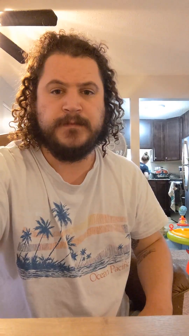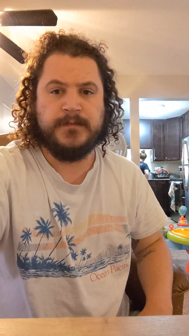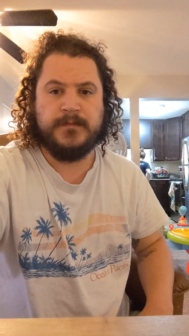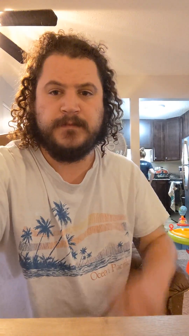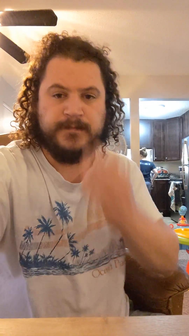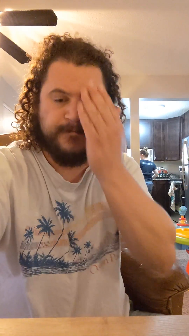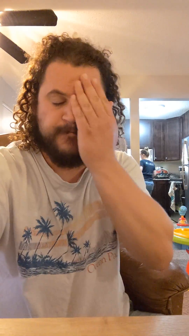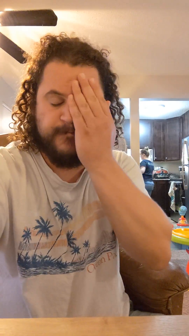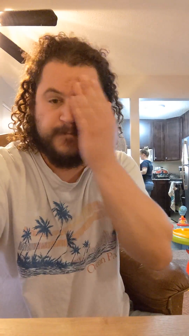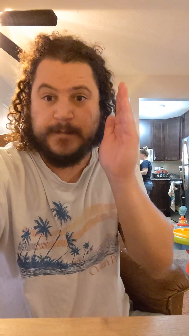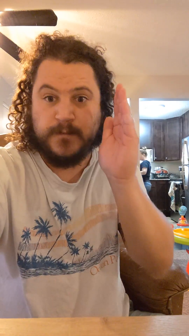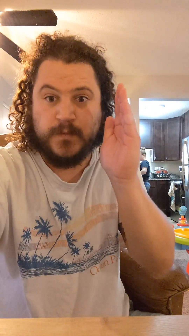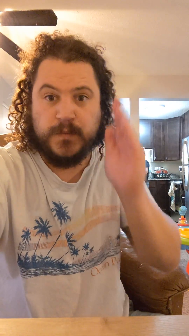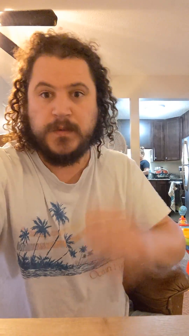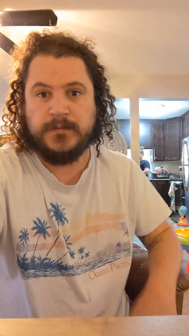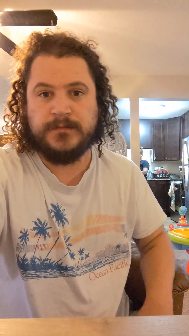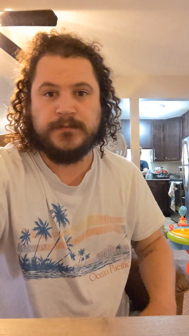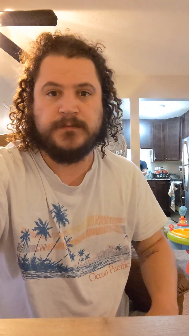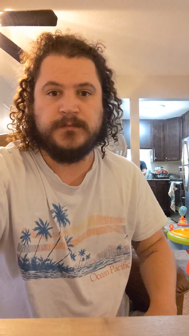peekaboo